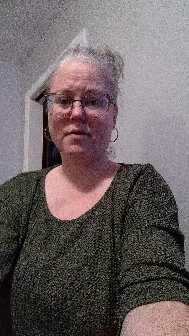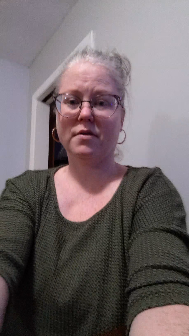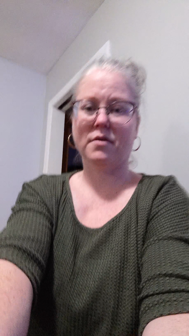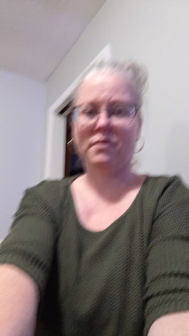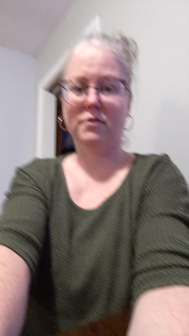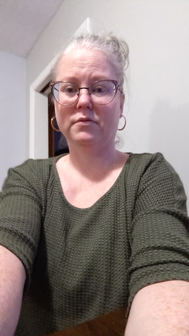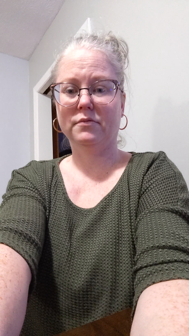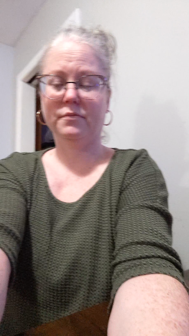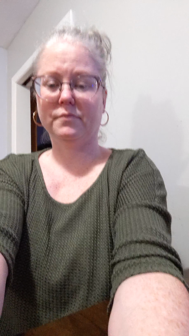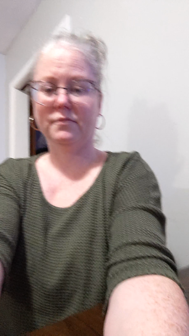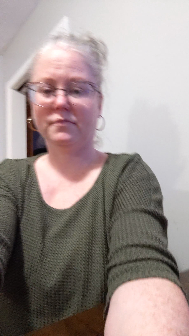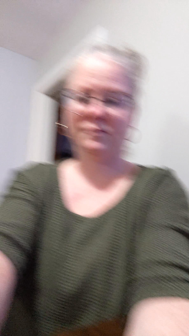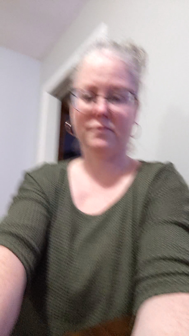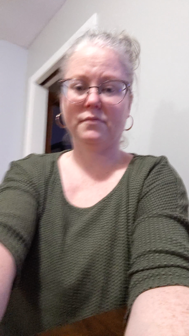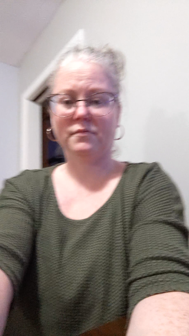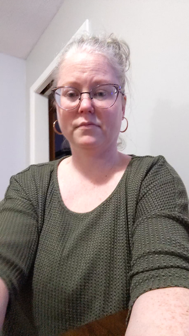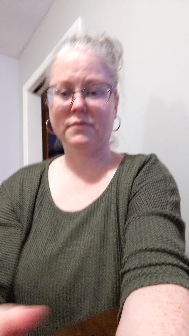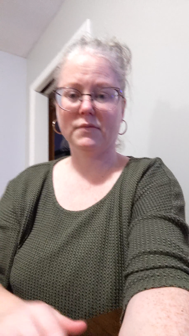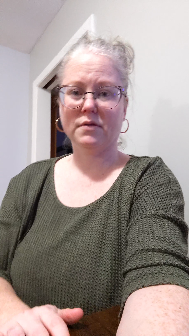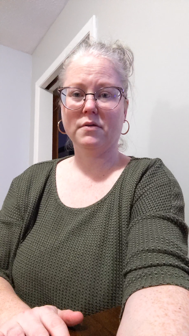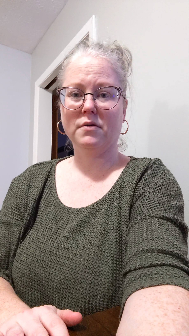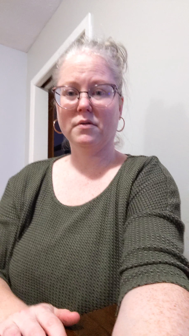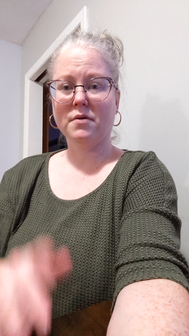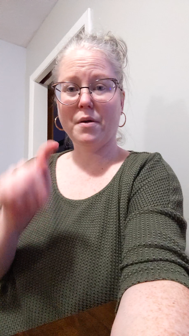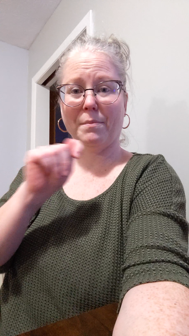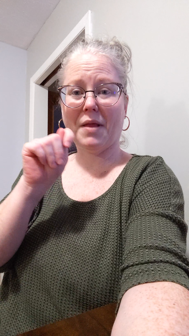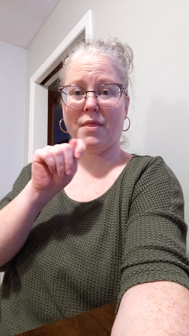bathroom